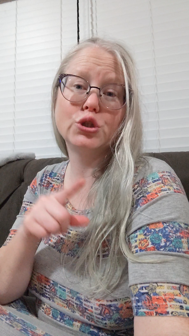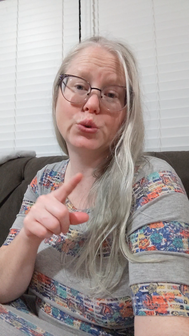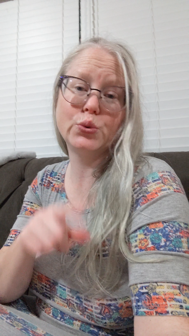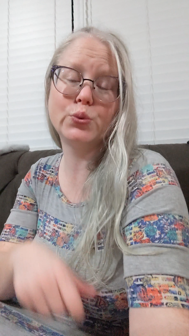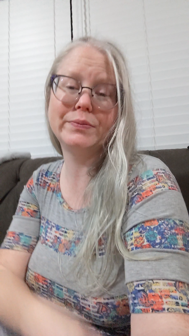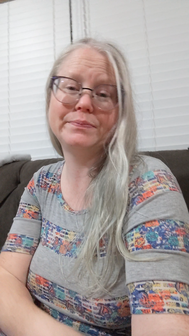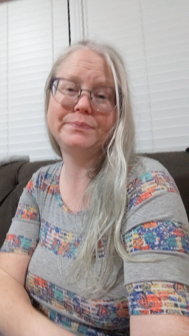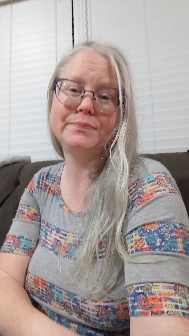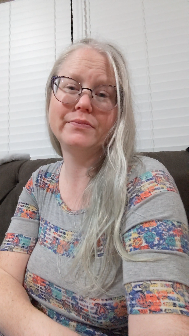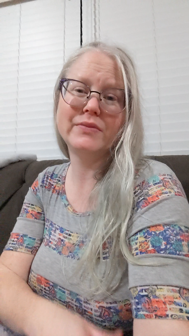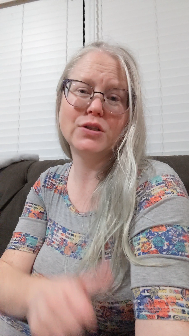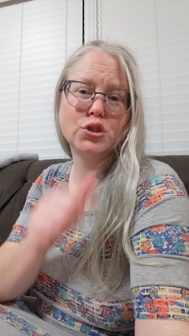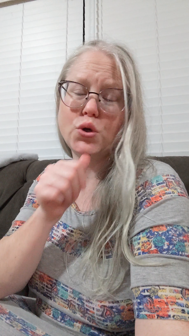don't